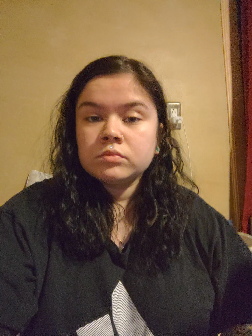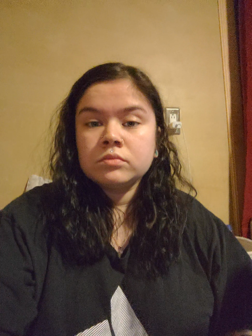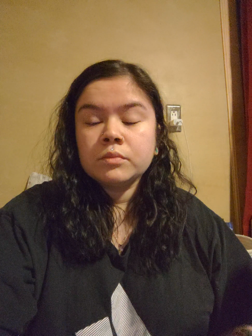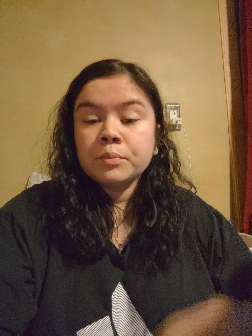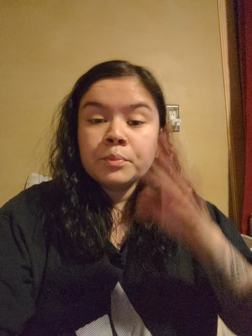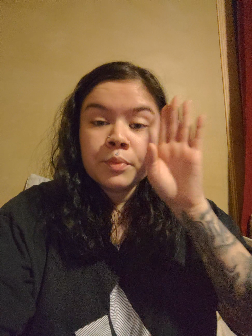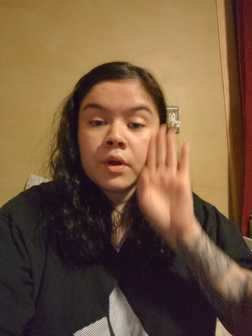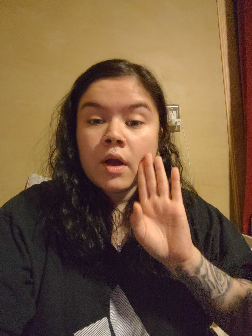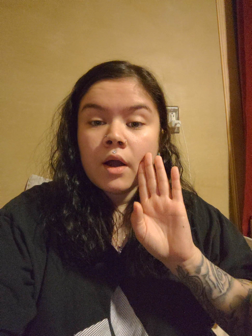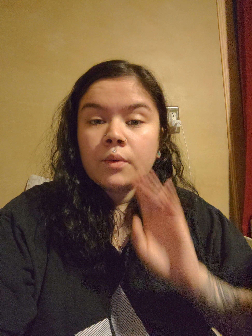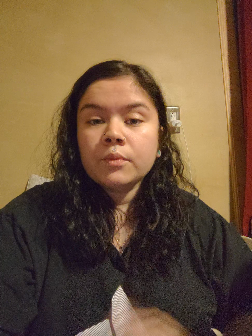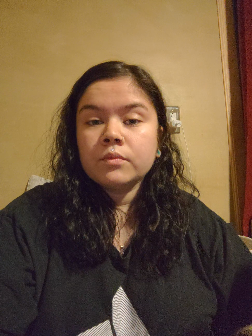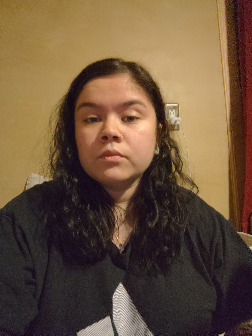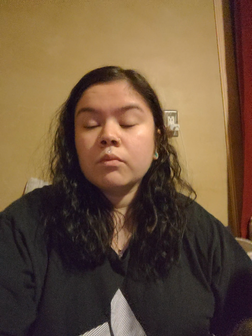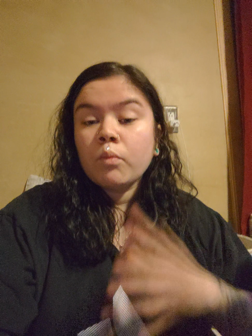brown